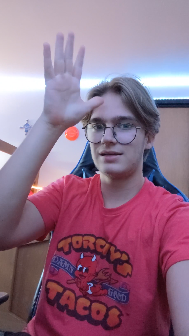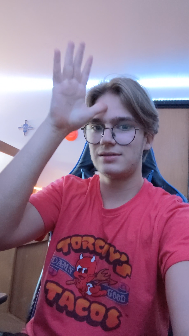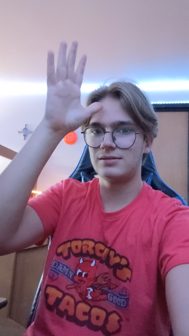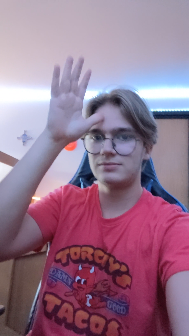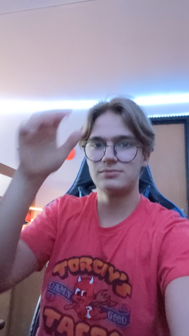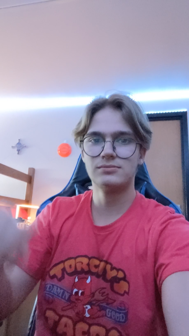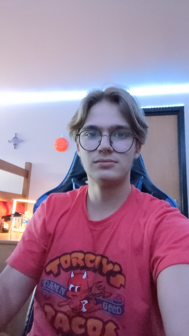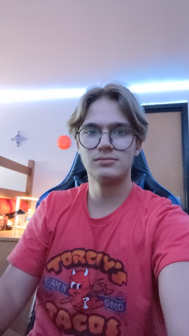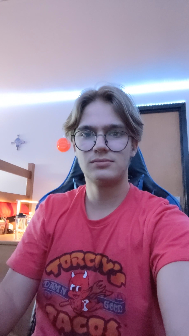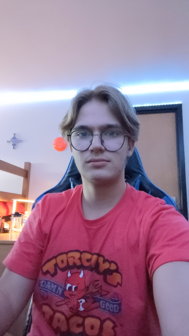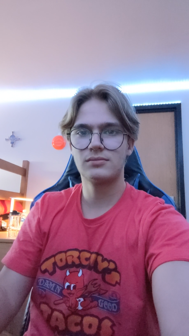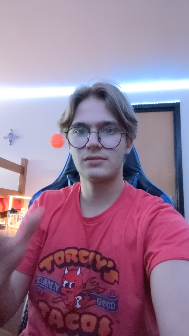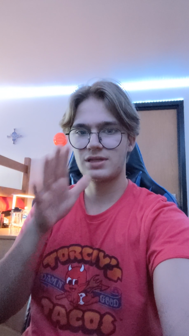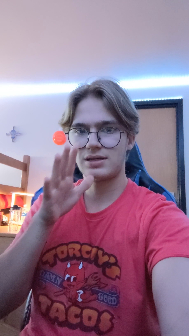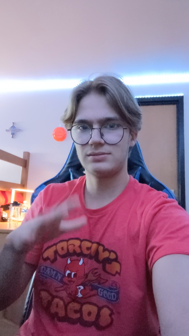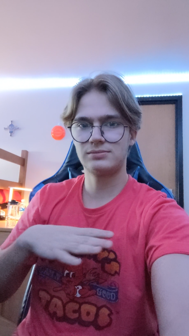lady